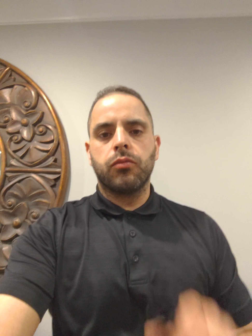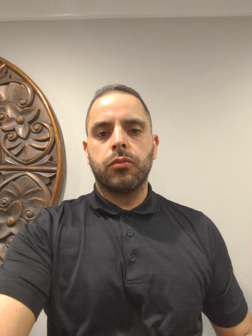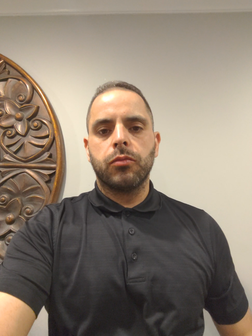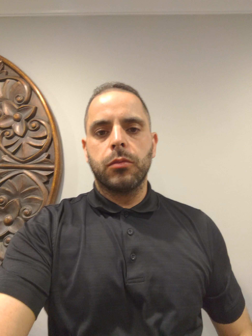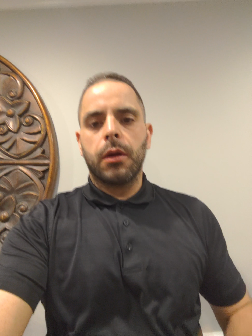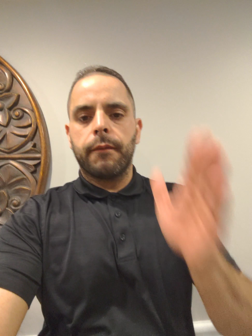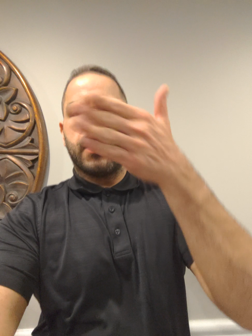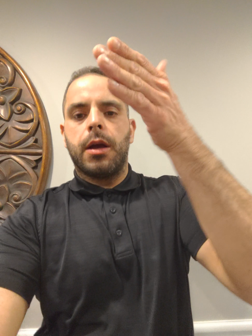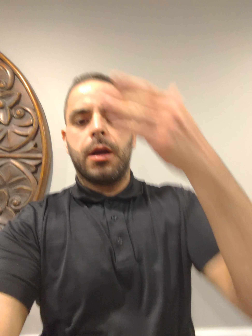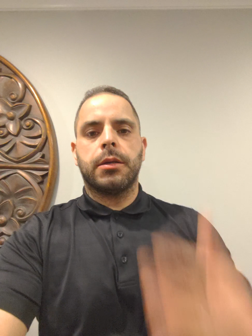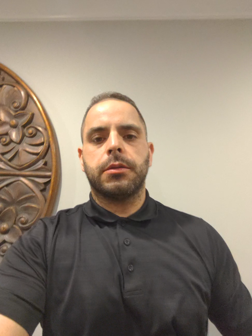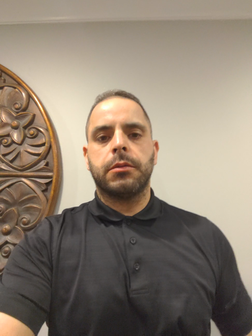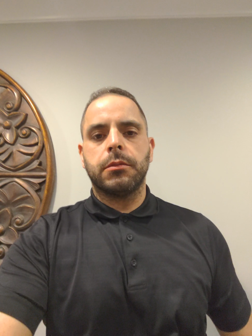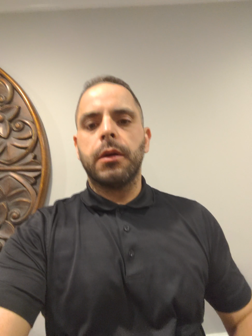flag